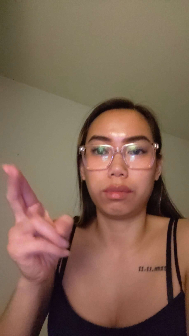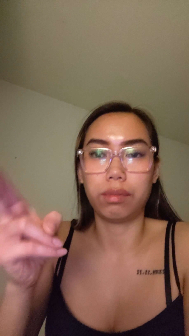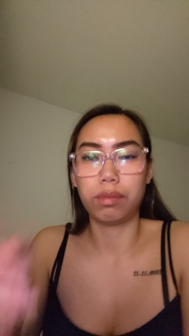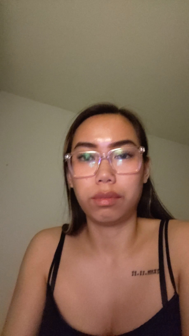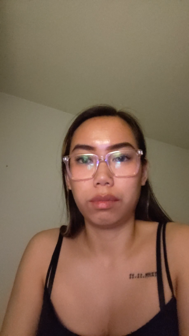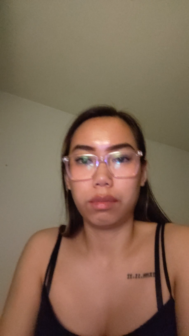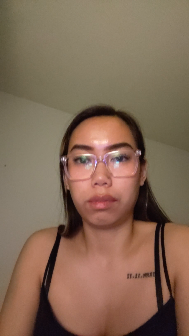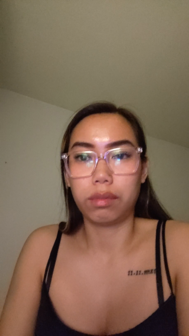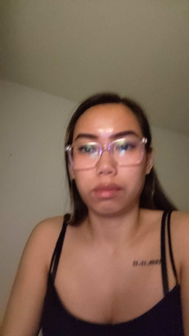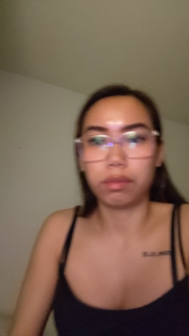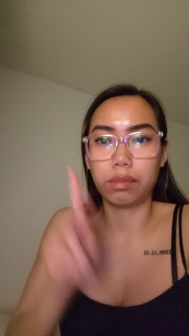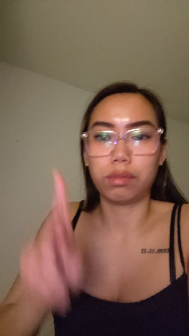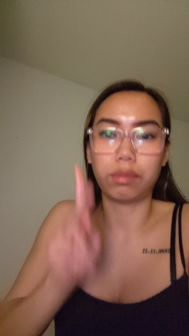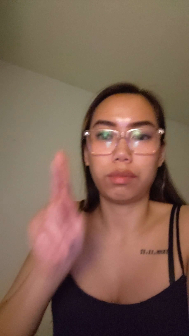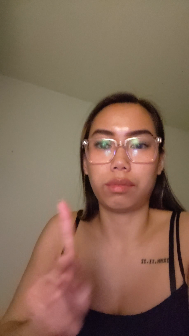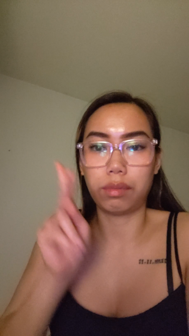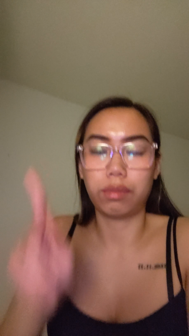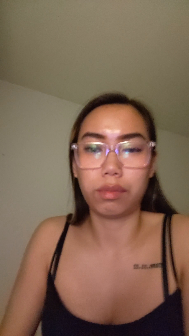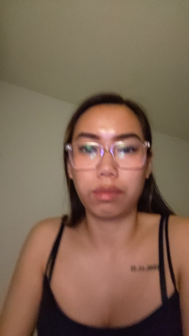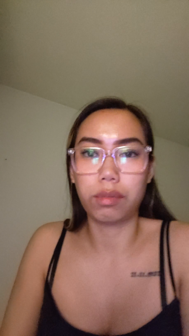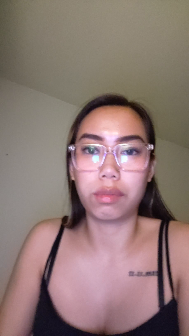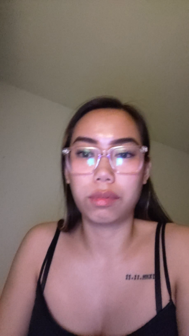people